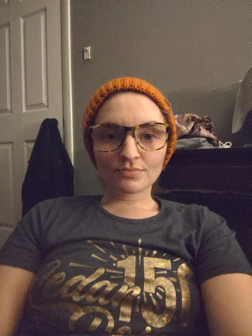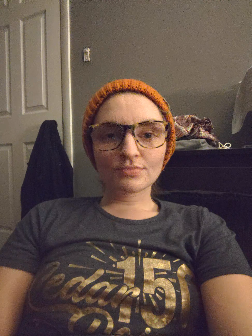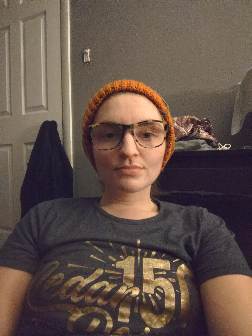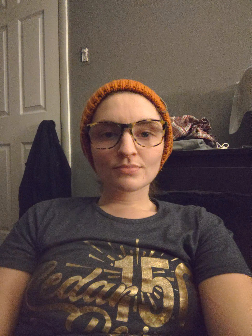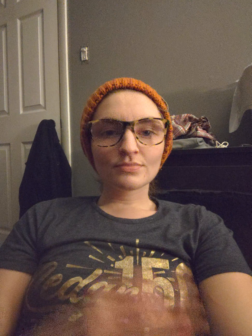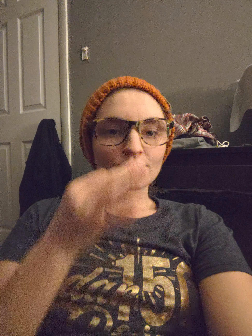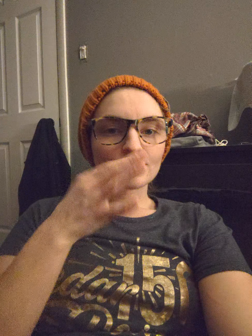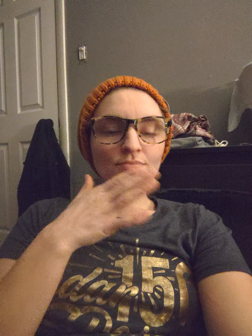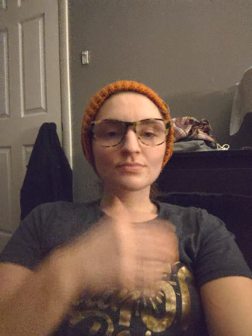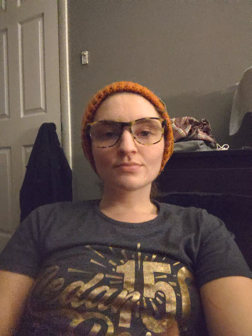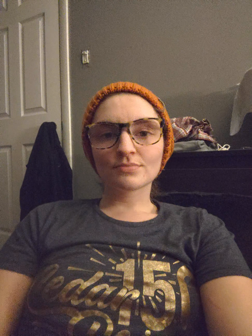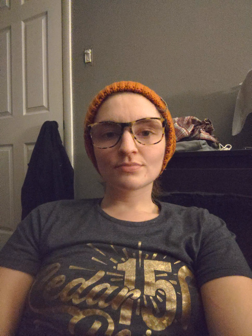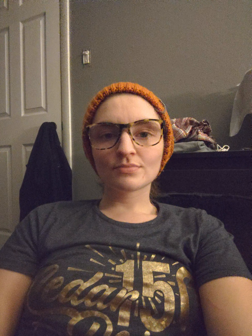bee